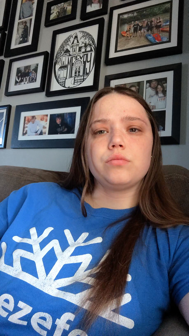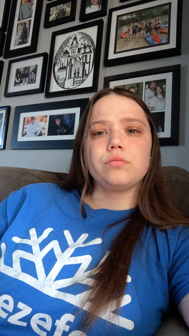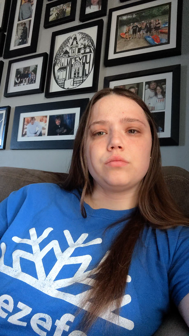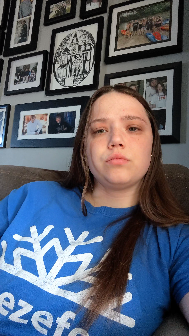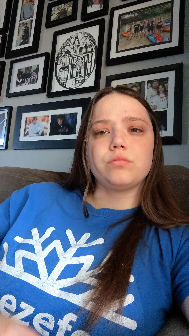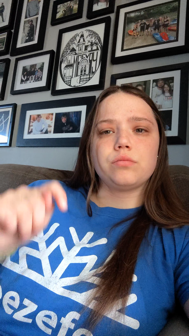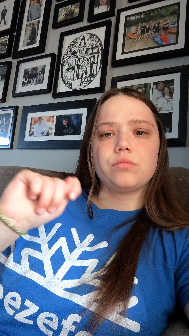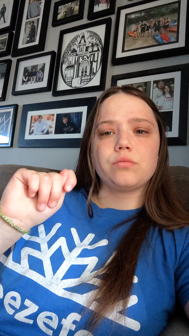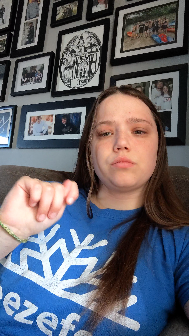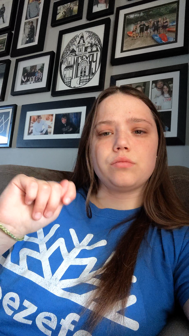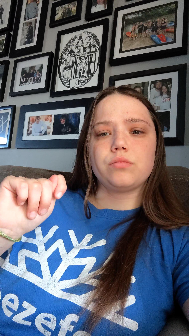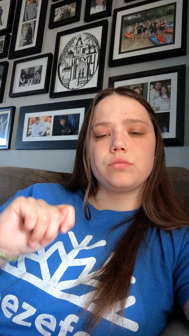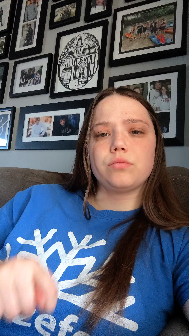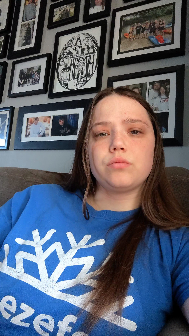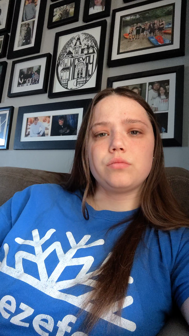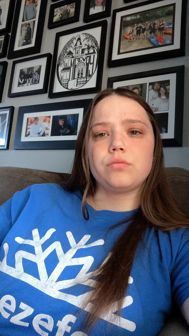bathroom